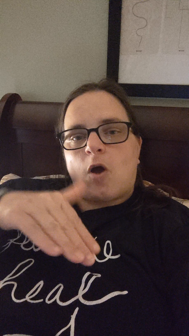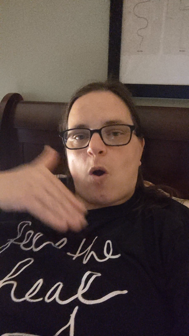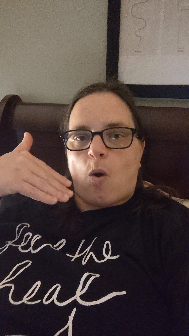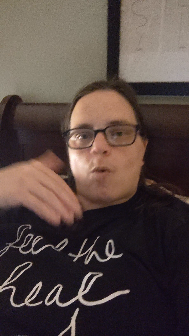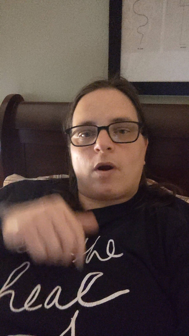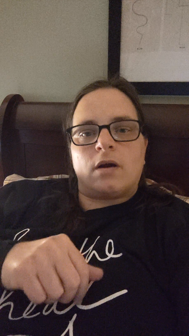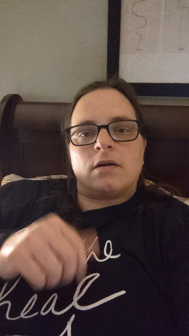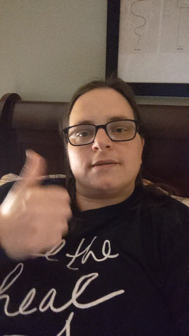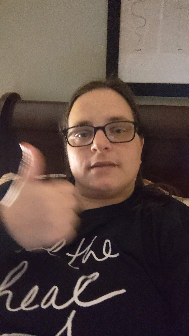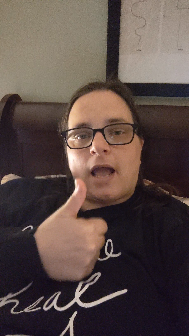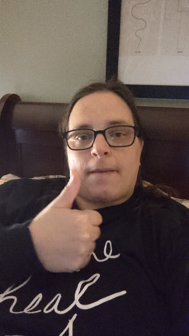game